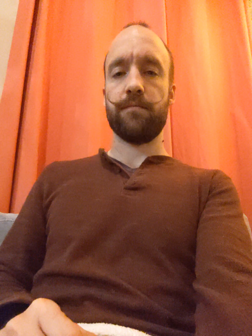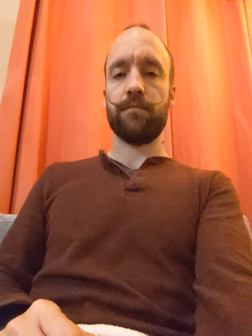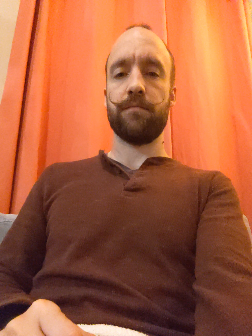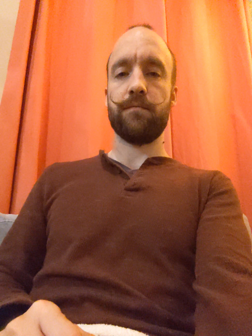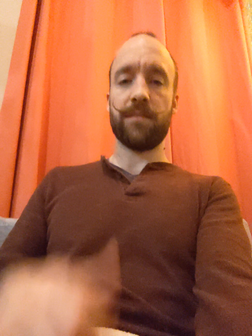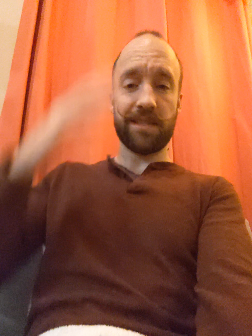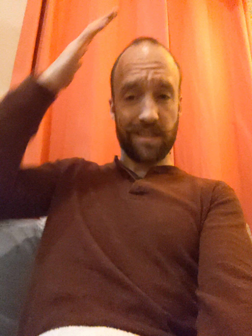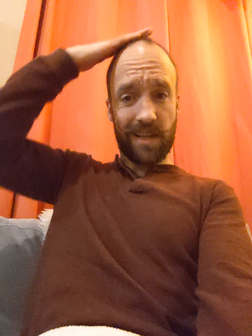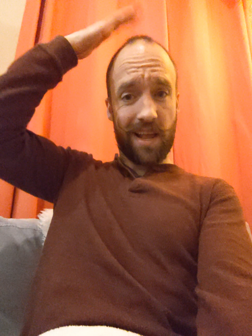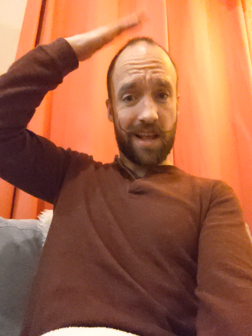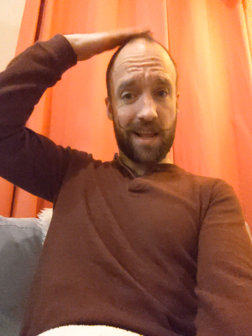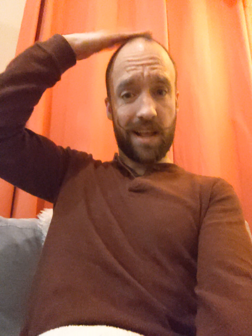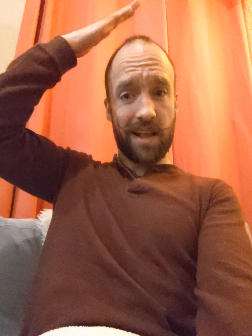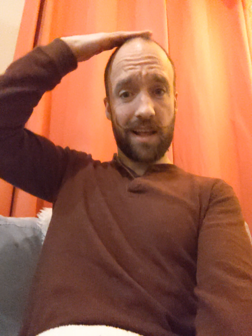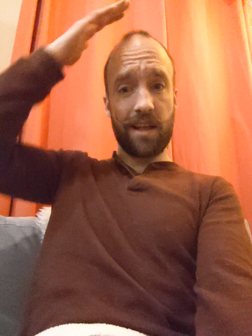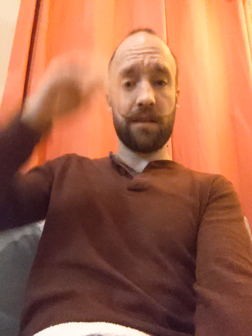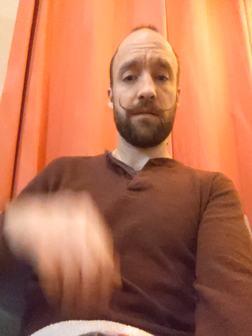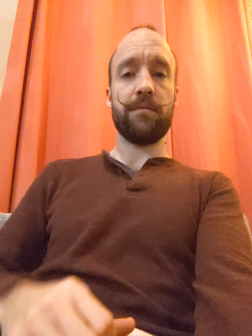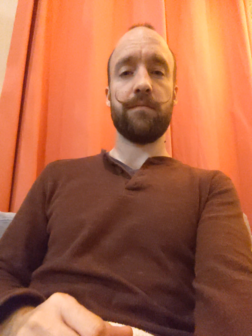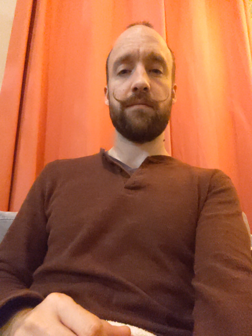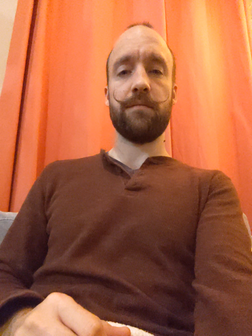hat